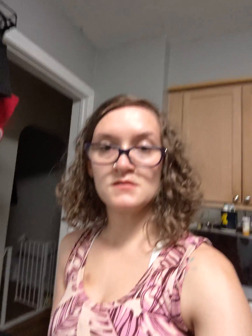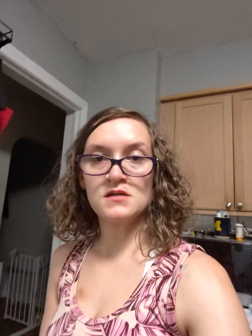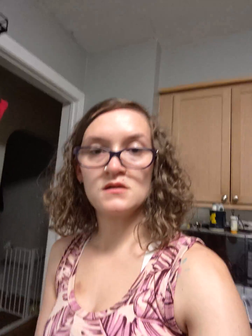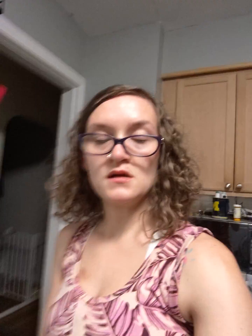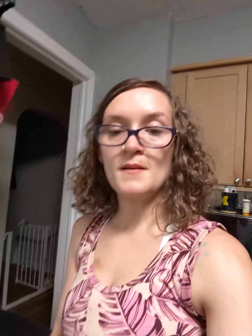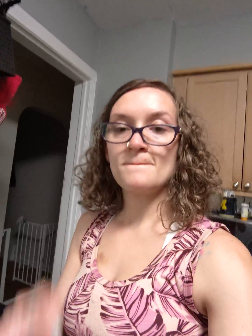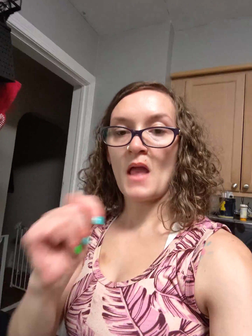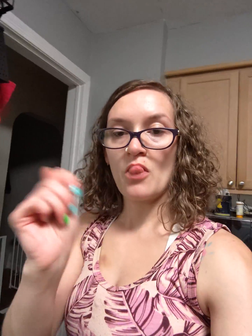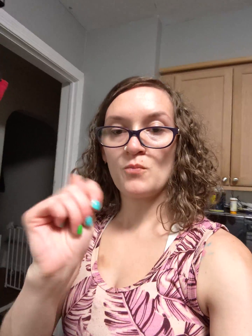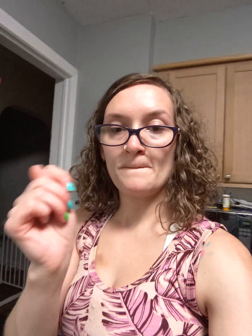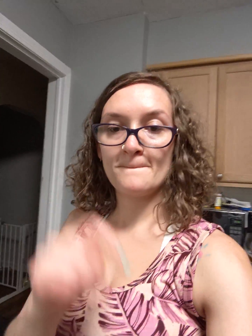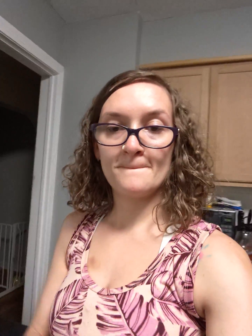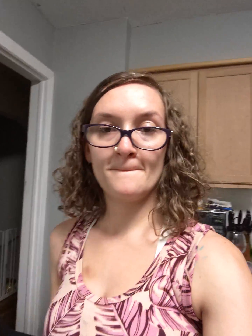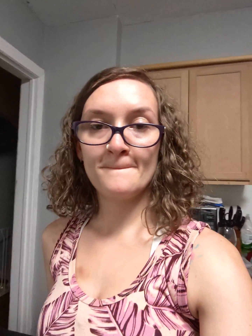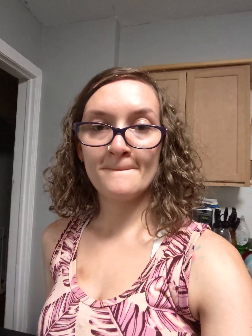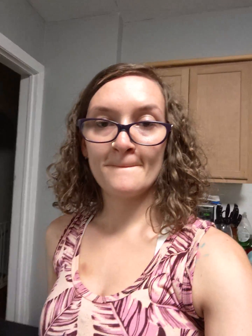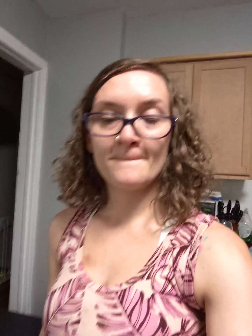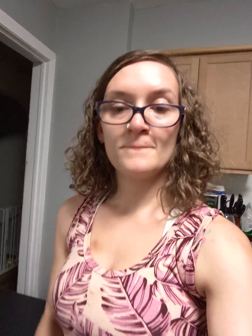bathroom